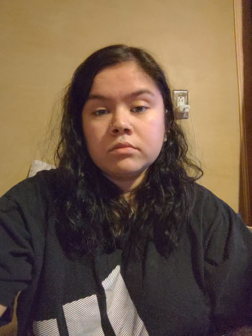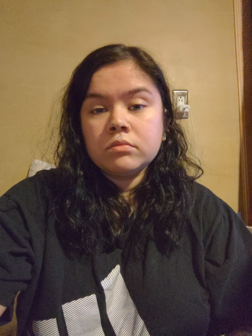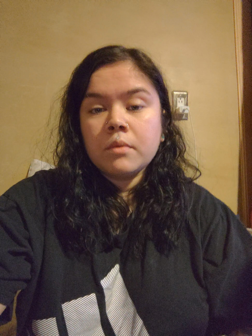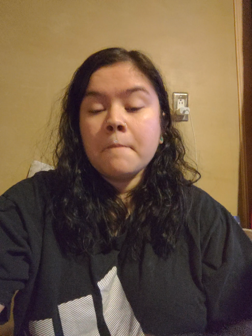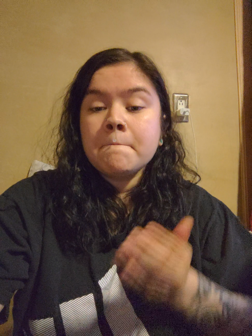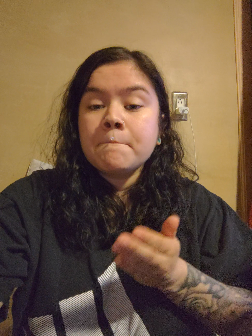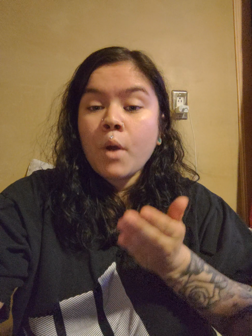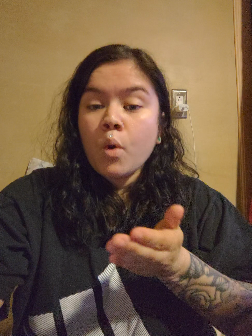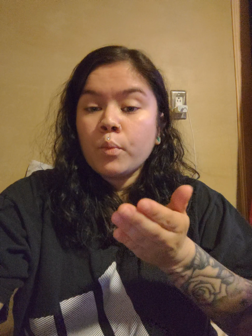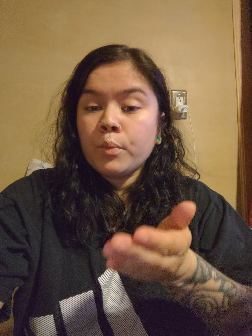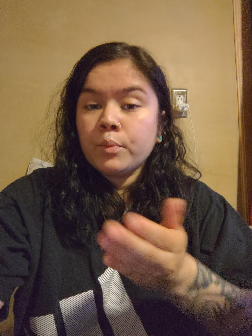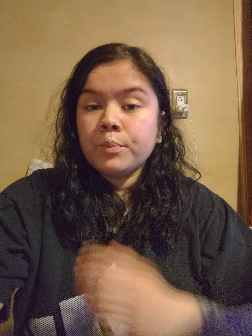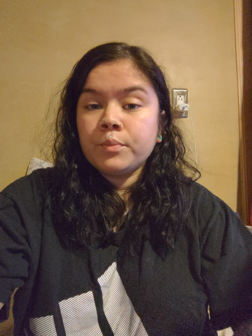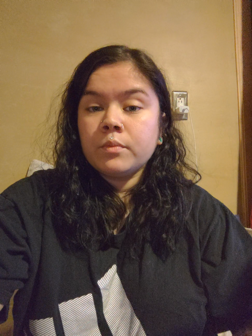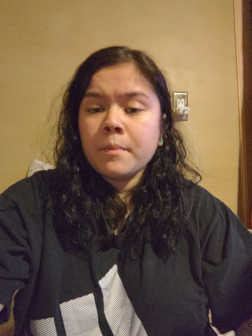boat